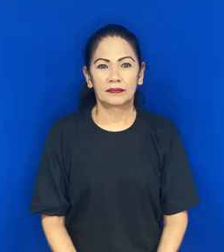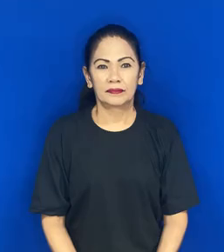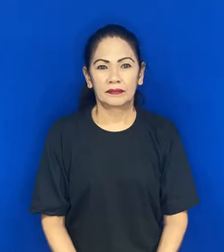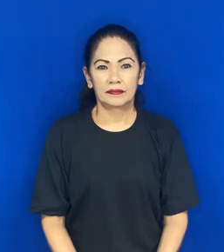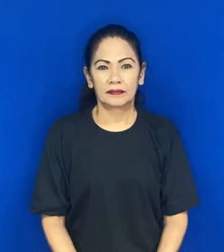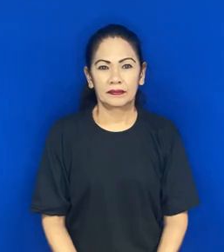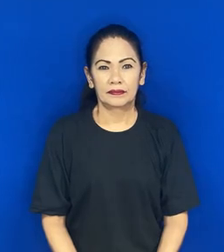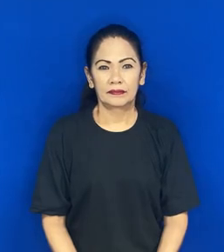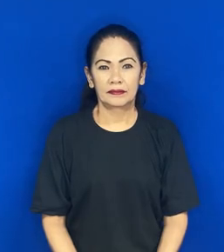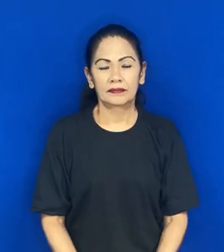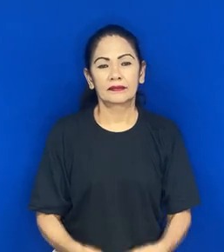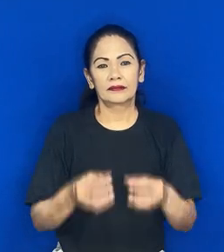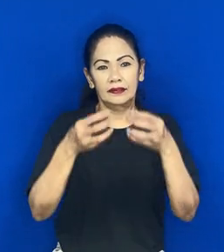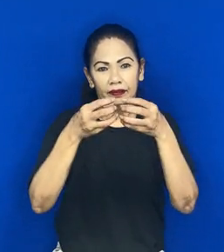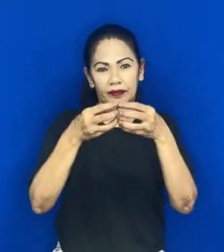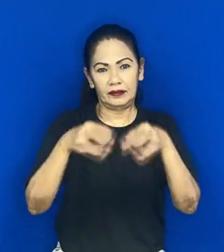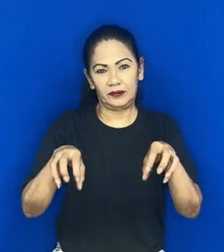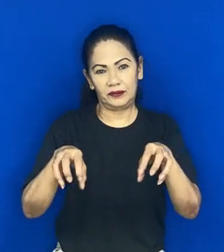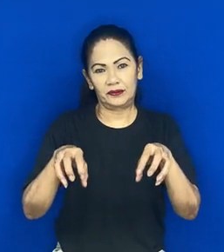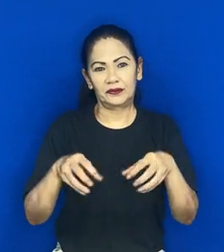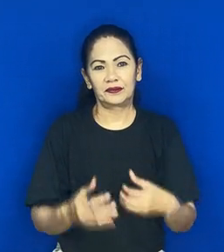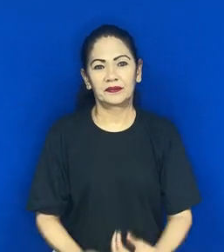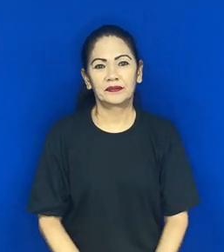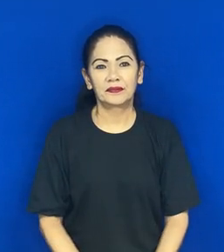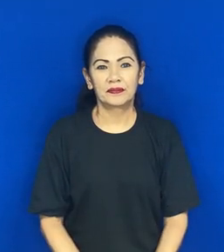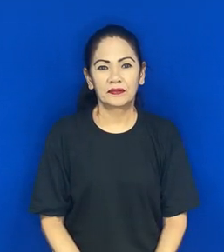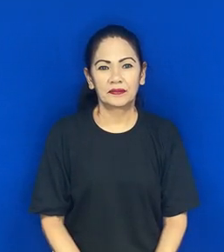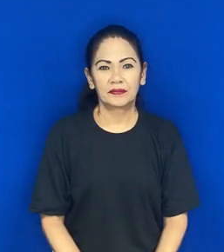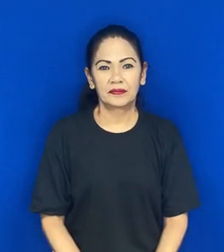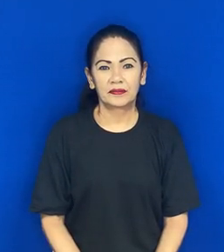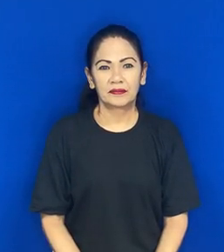egg